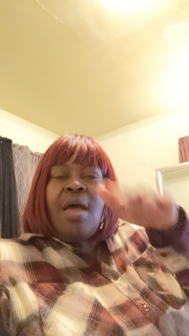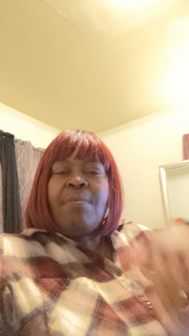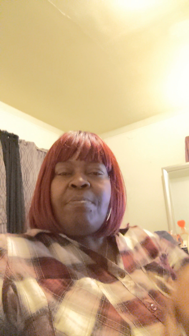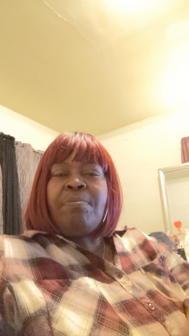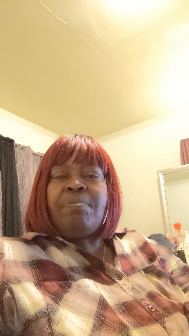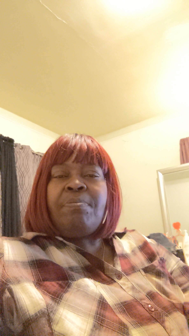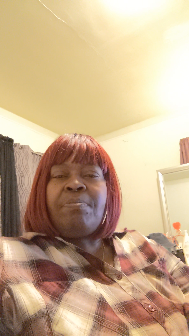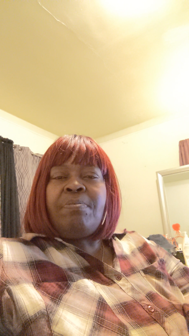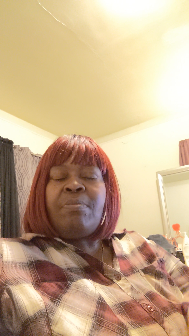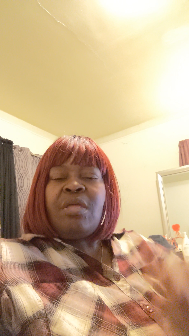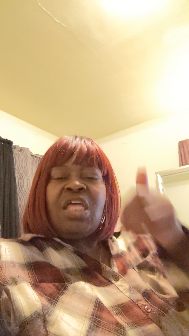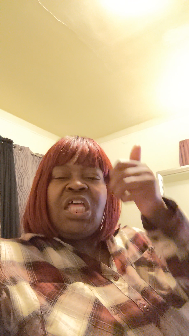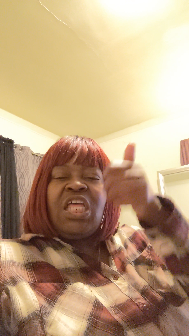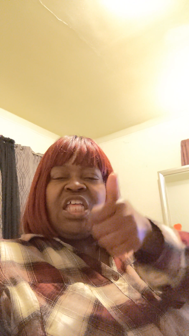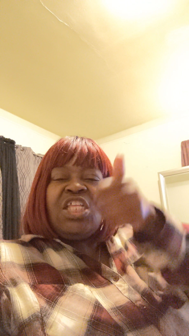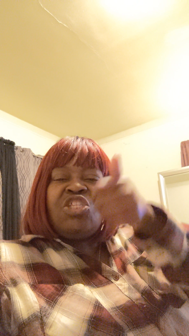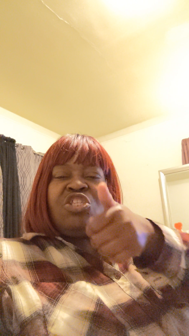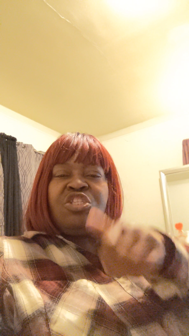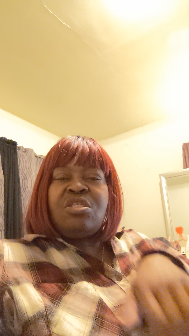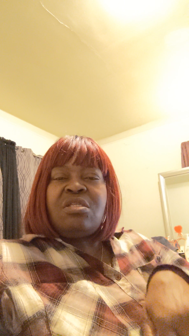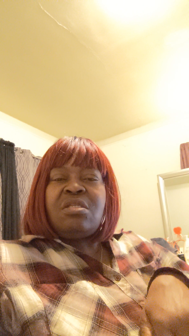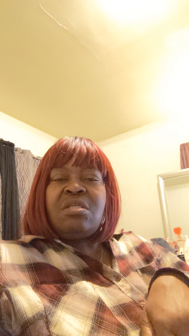each